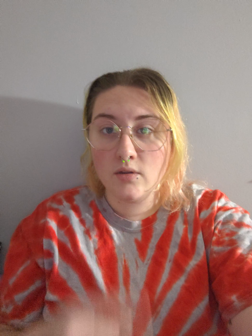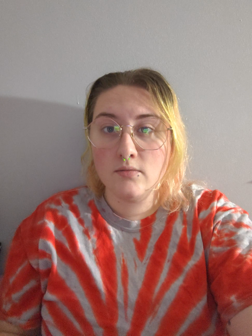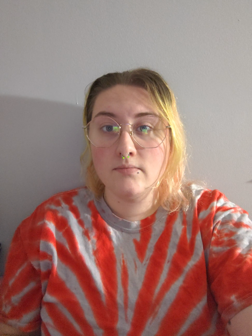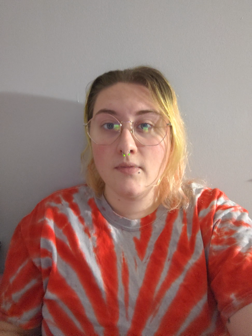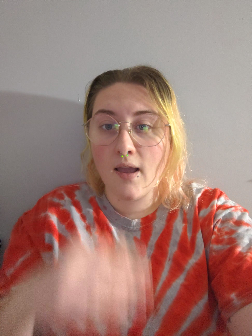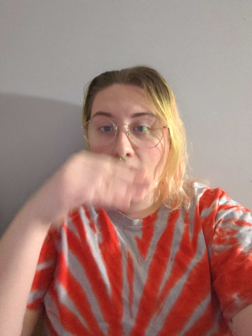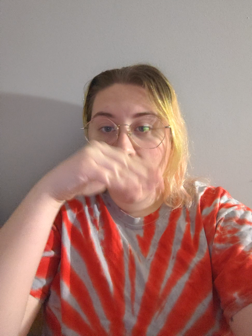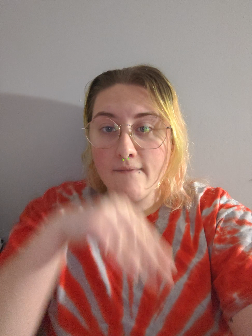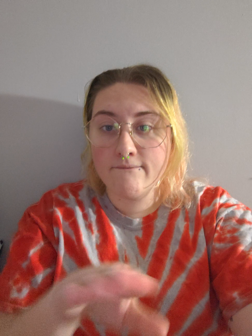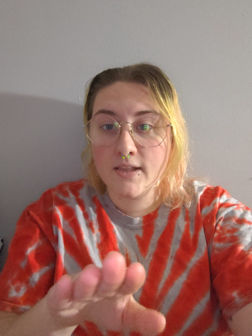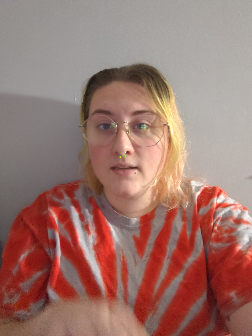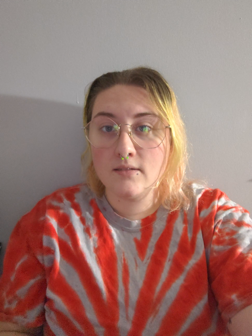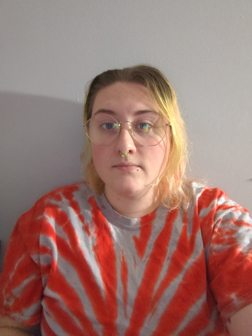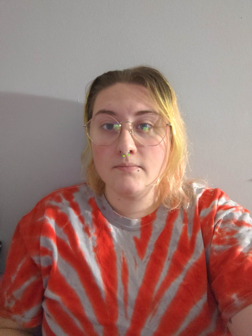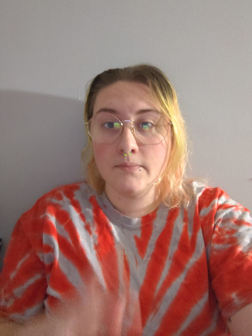elephant